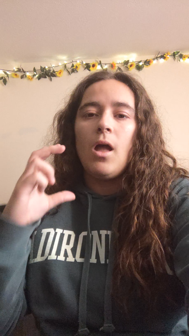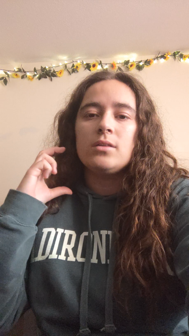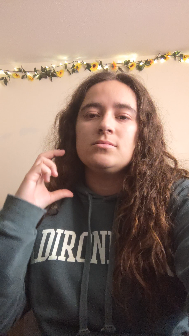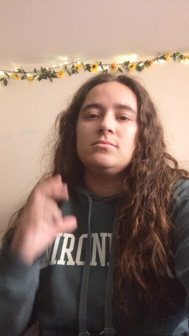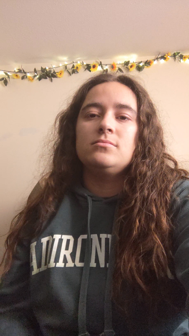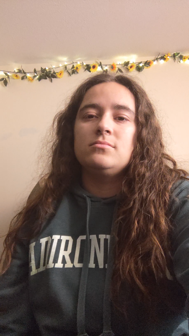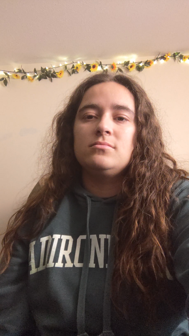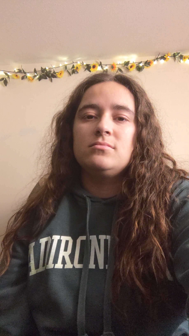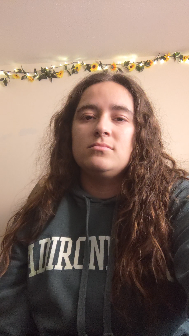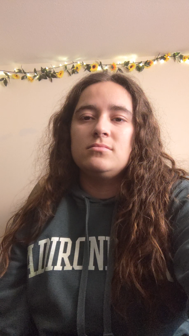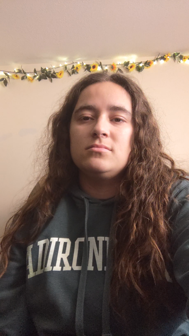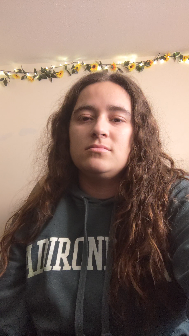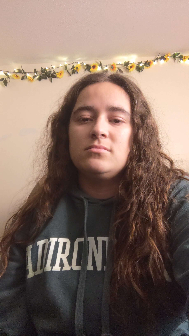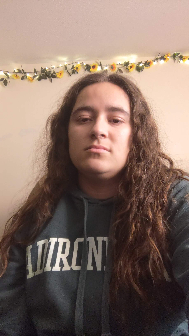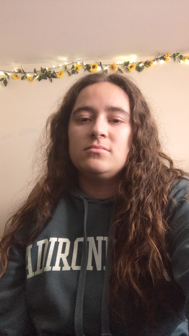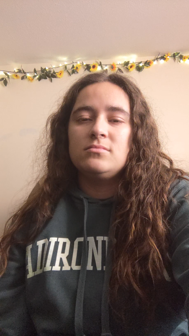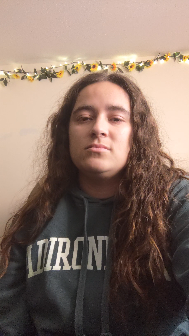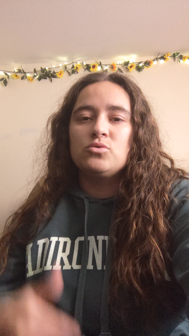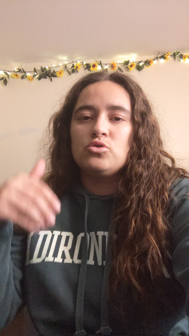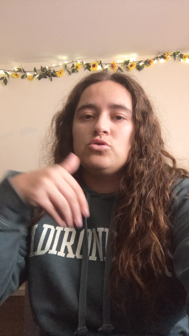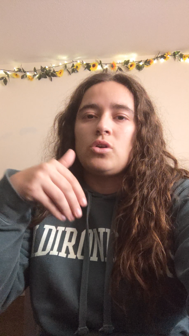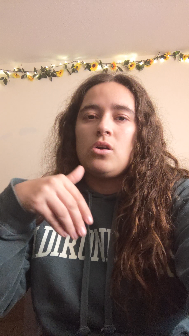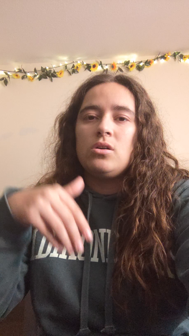doctor